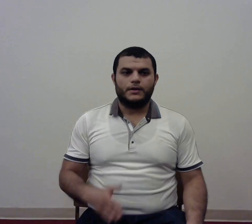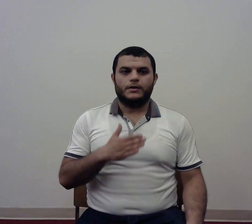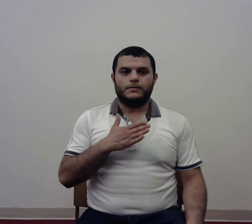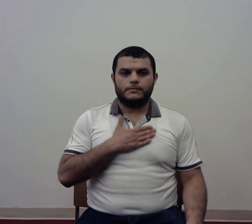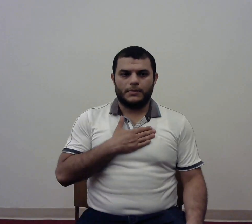mən